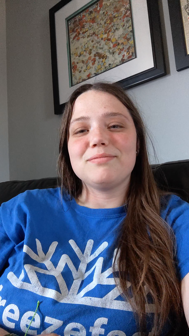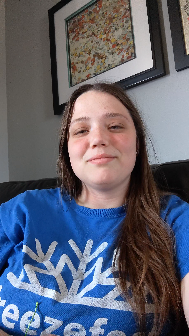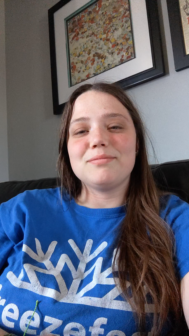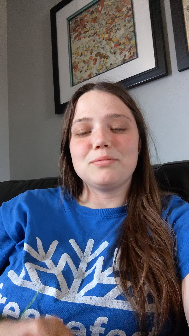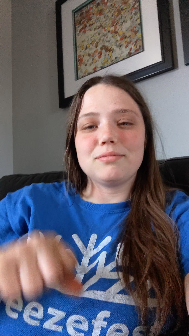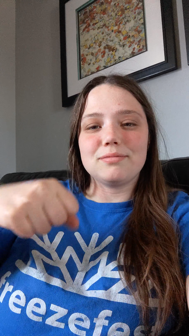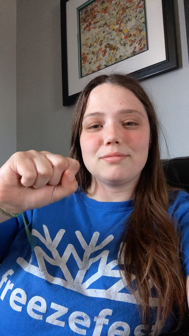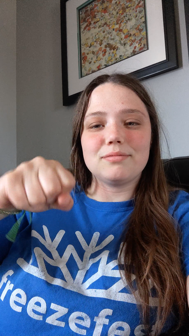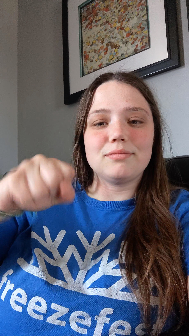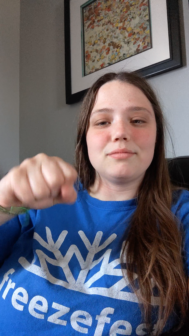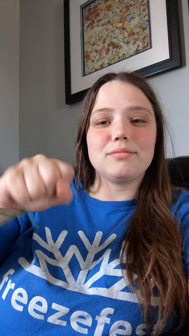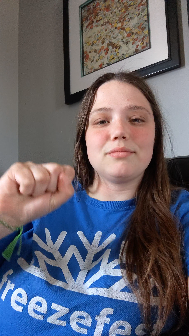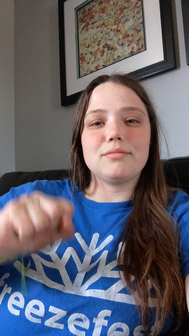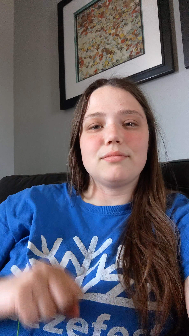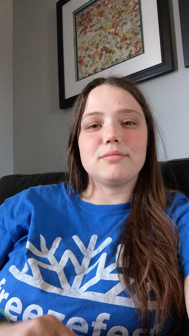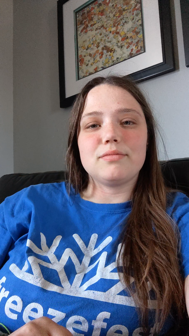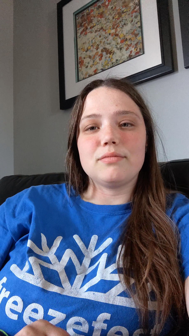motorcycle